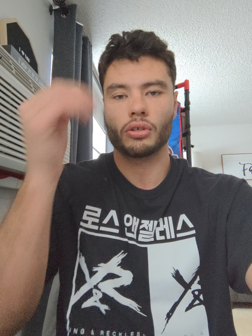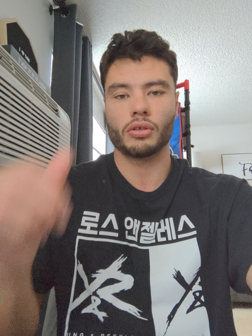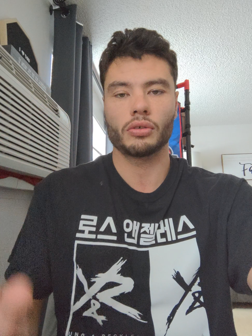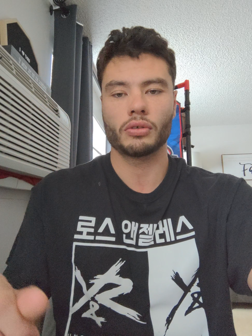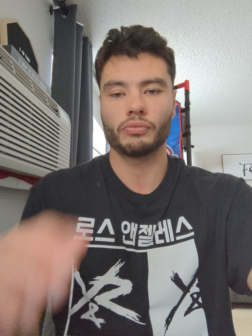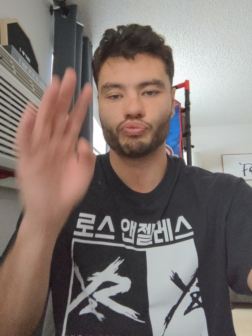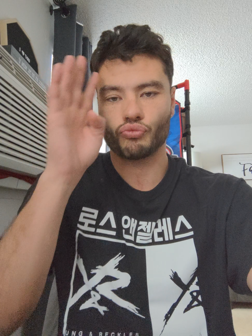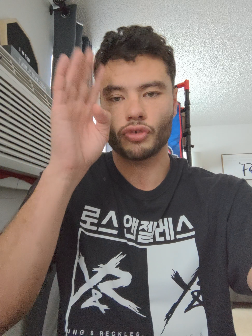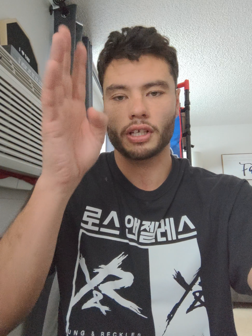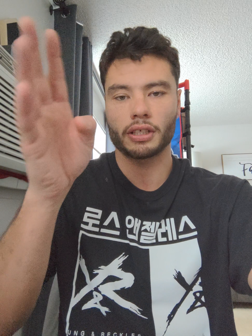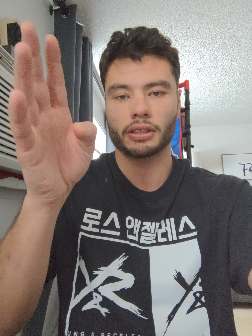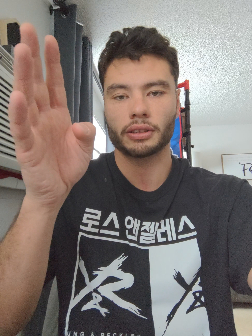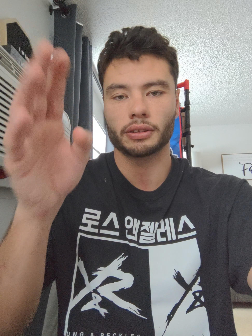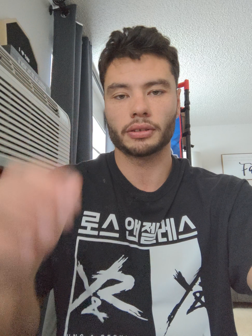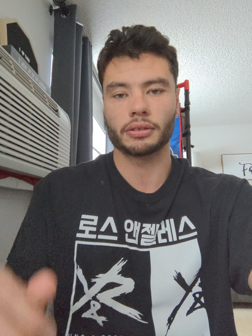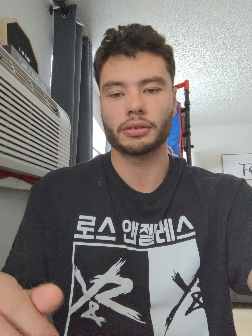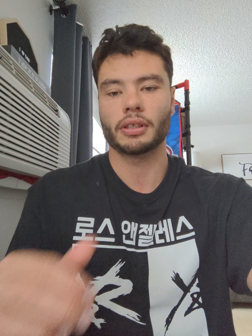pretend